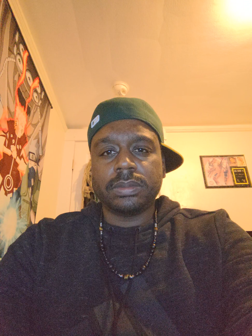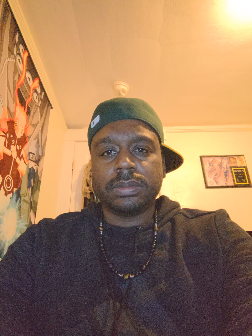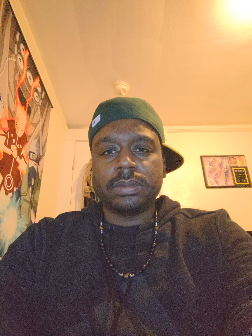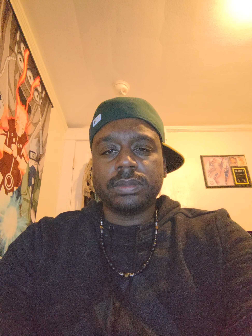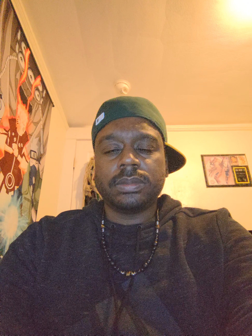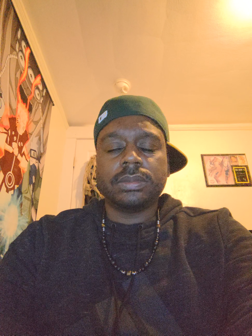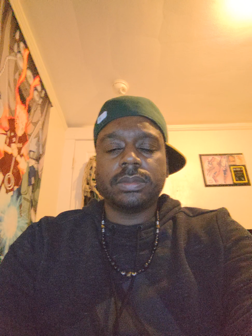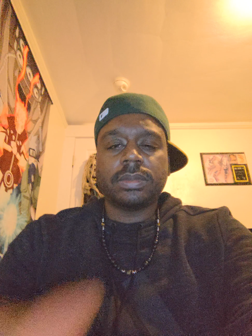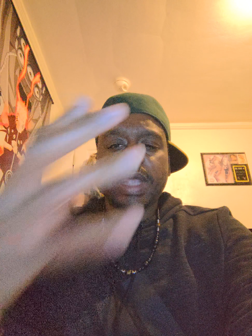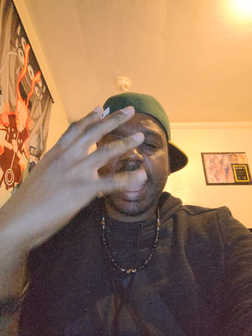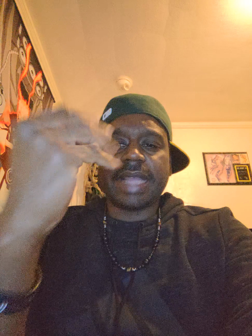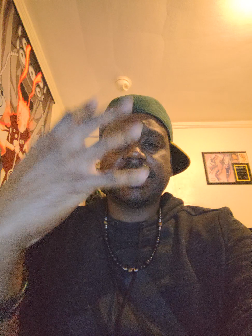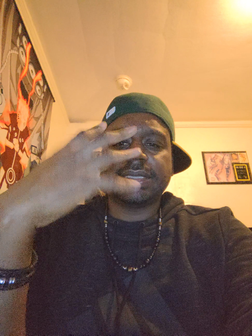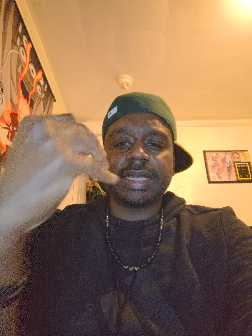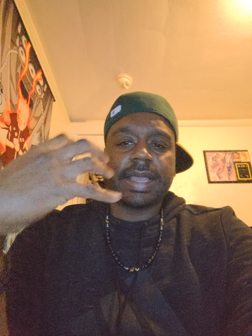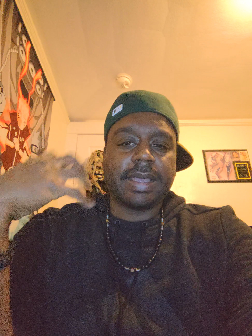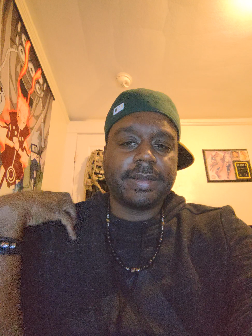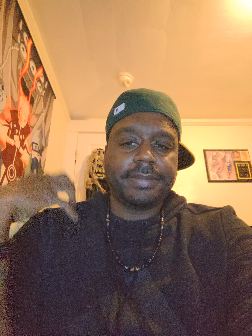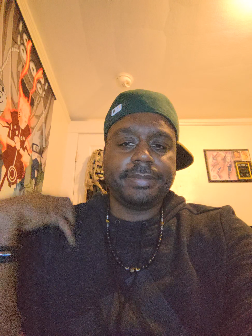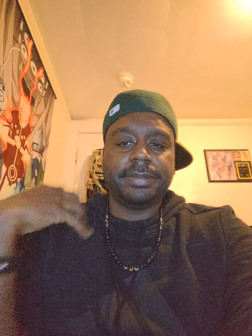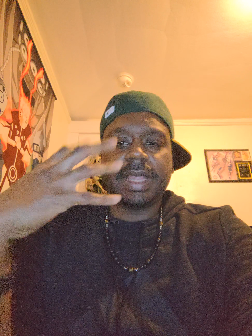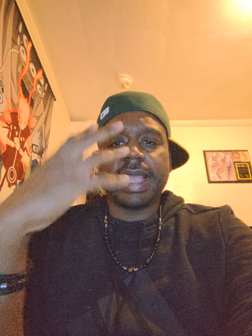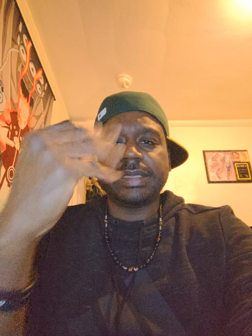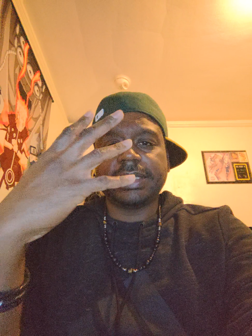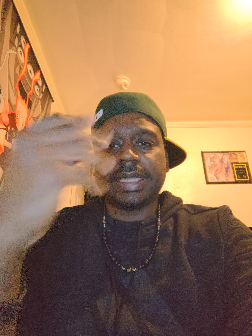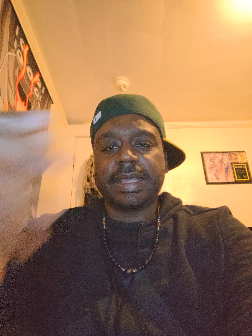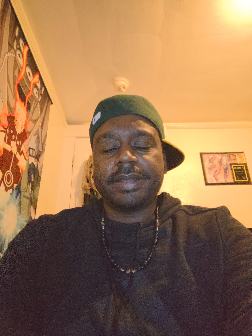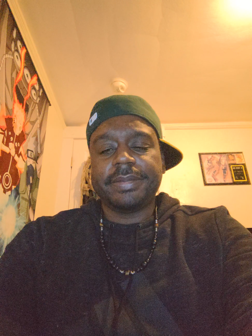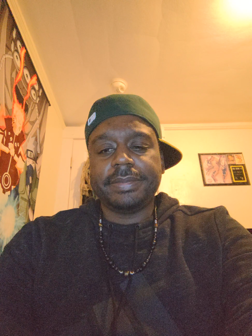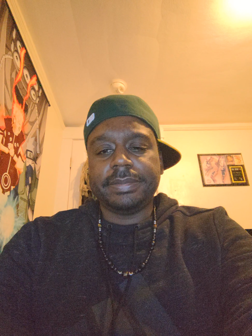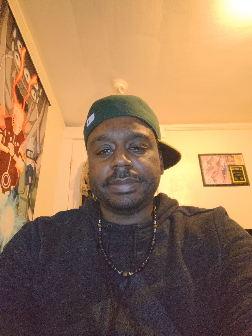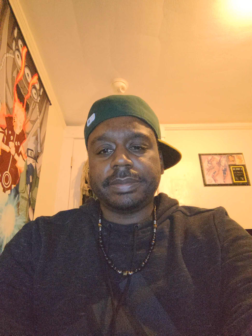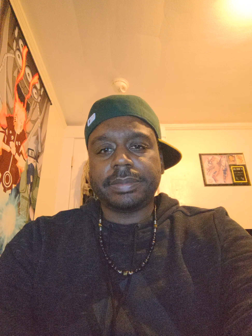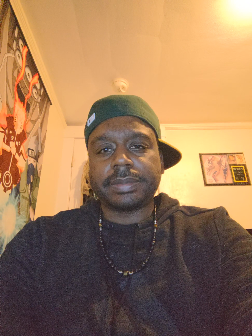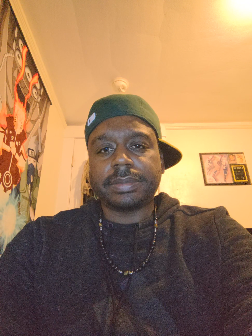outside